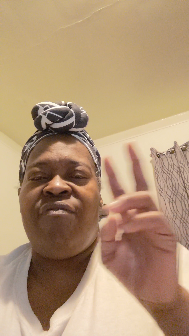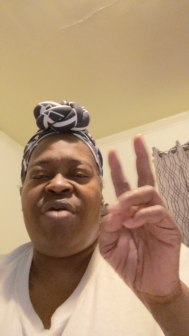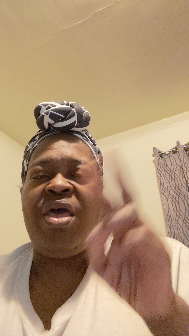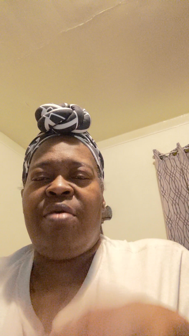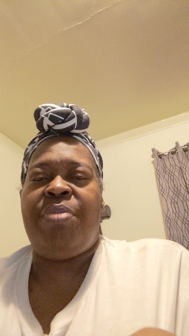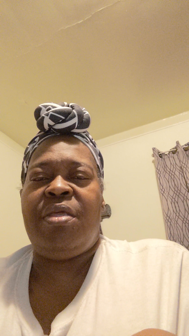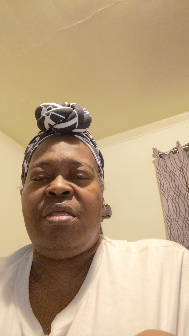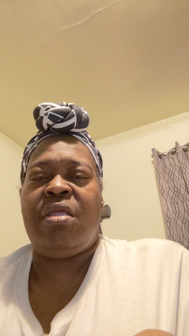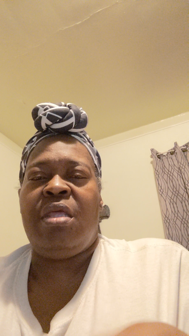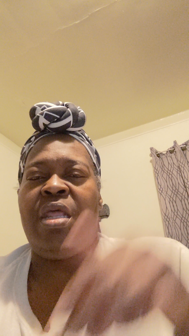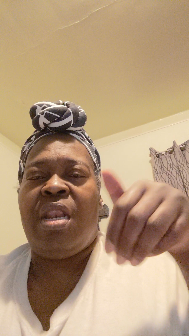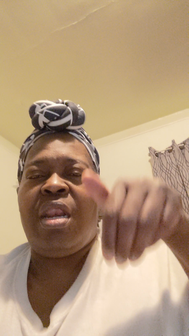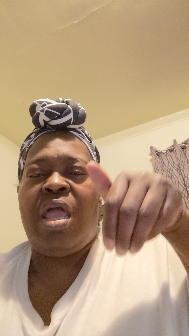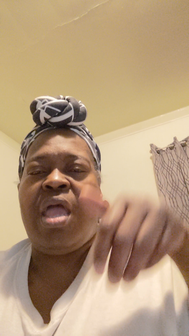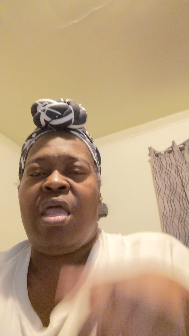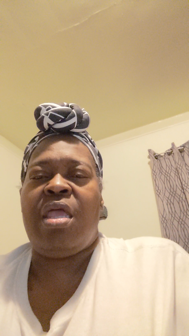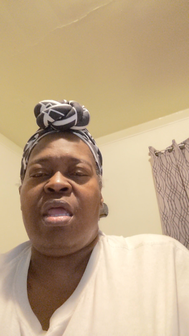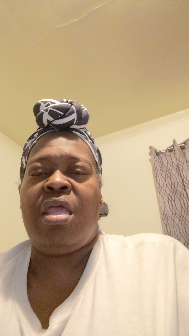night night